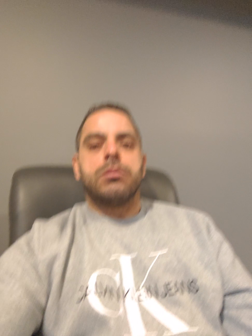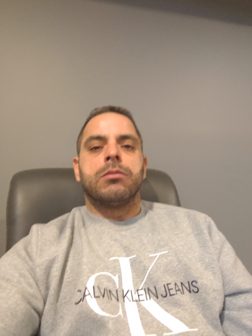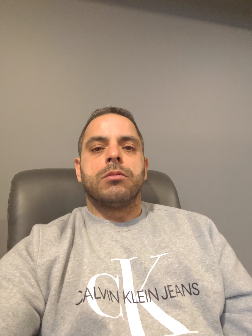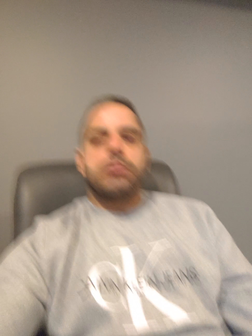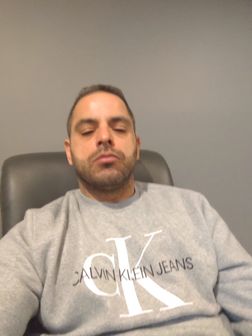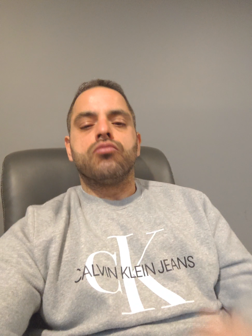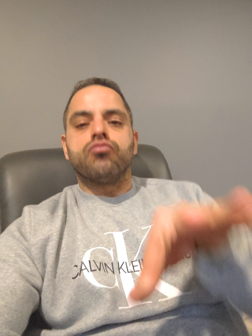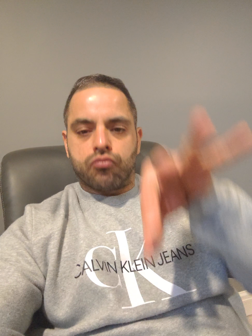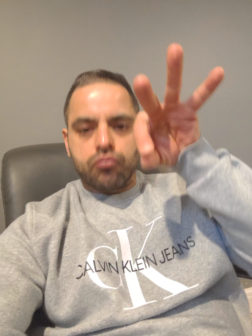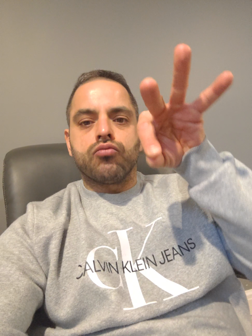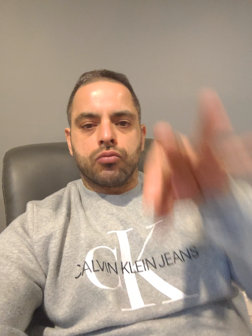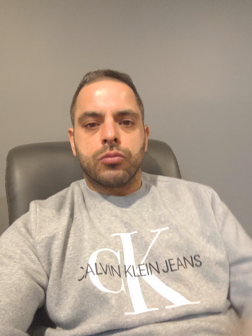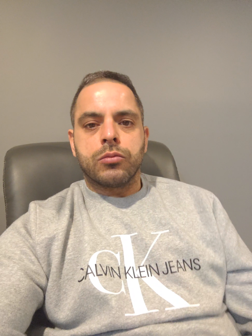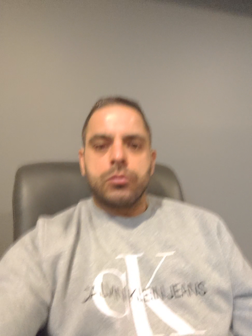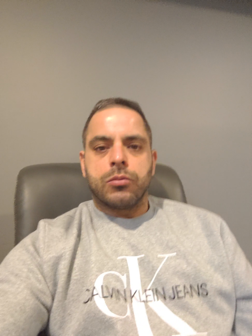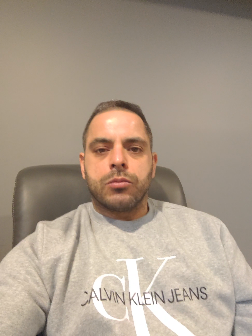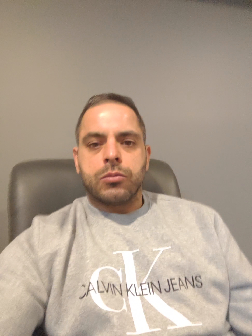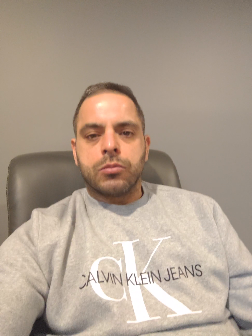find